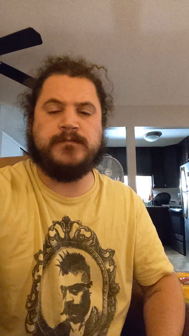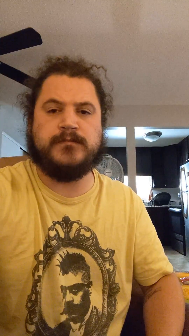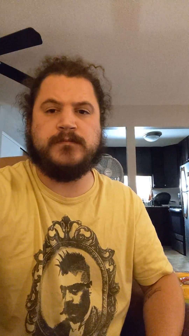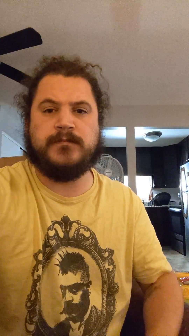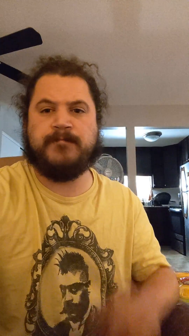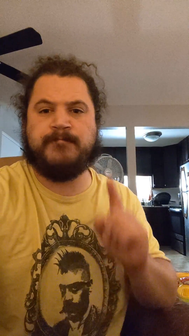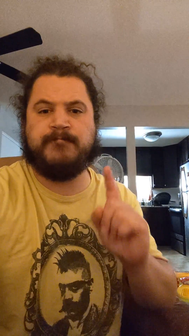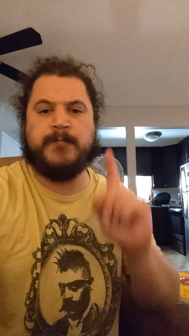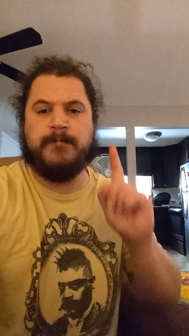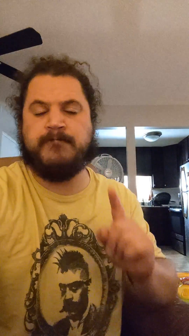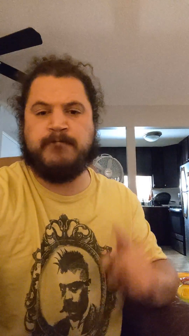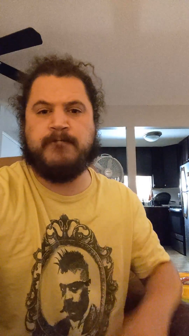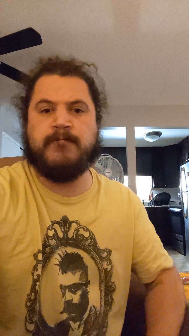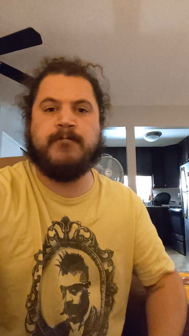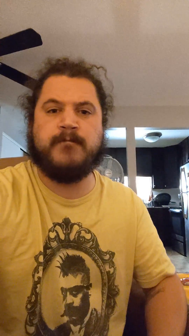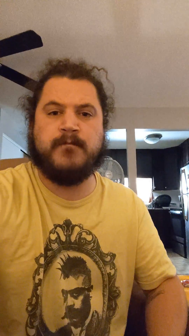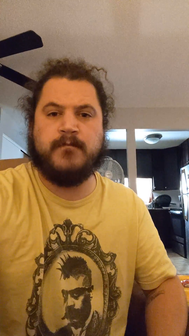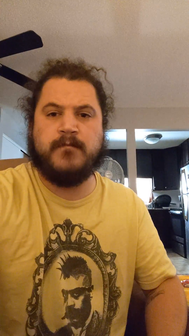bump